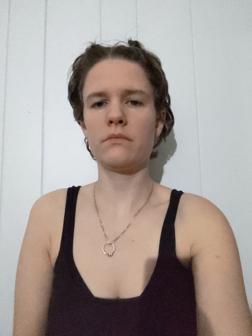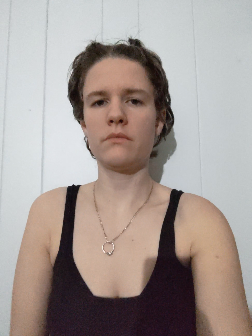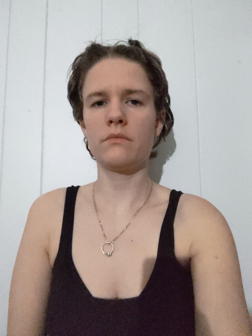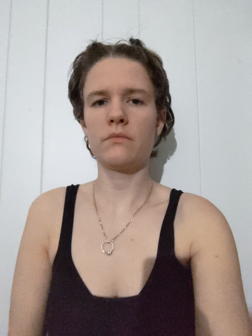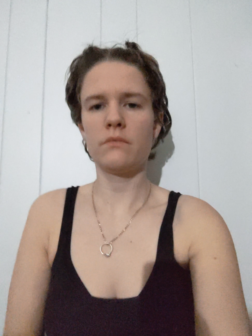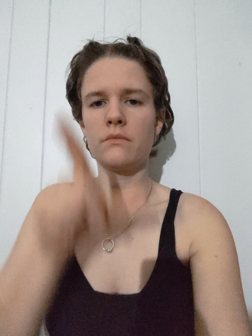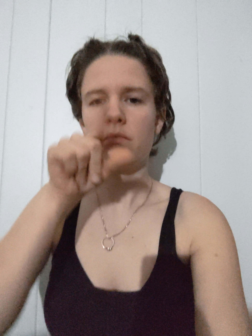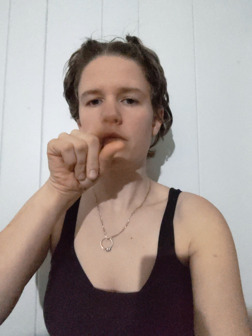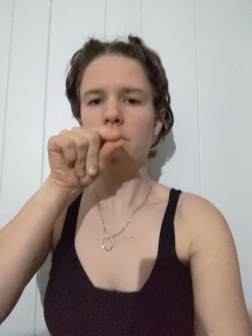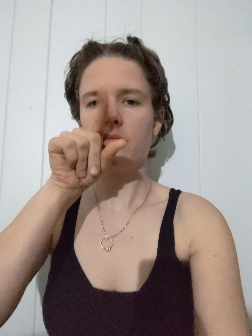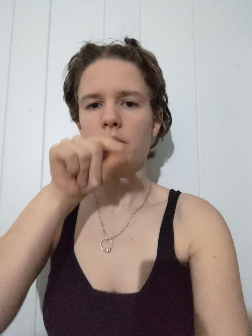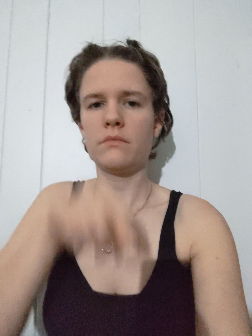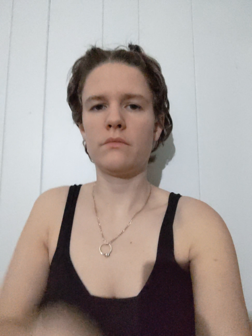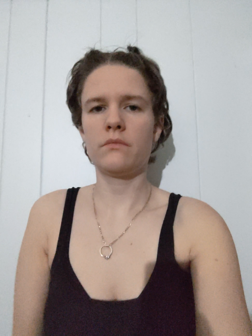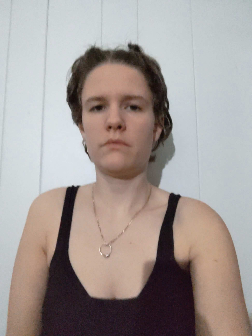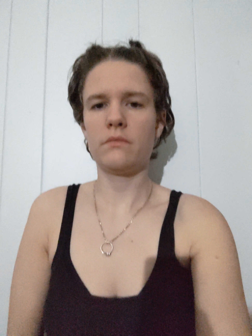bird